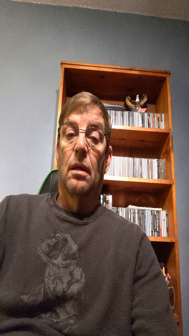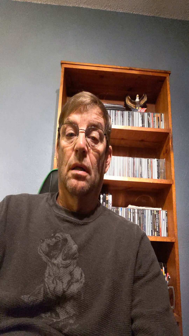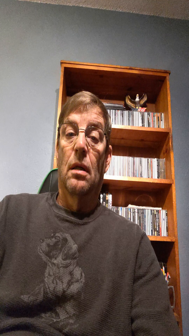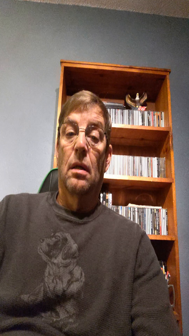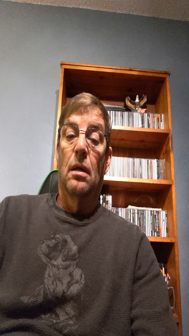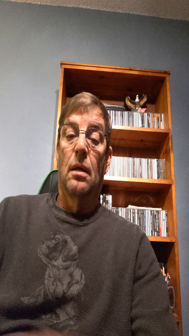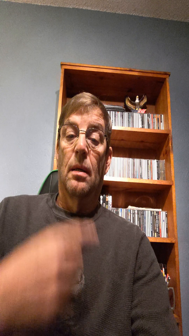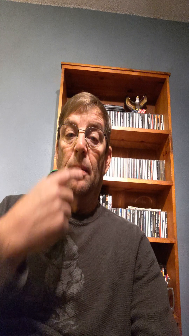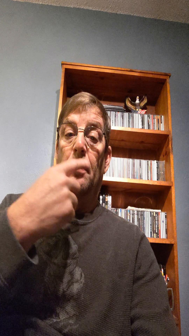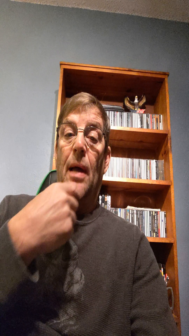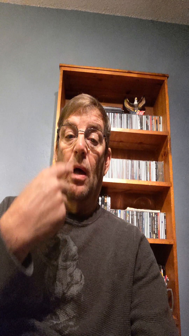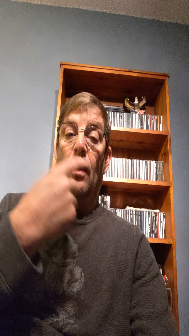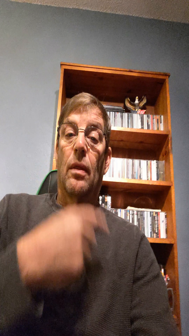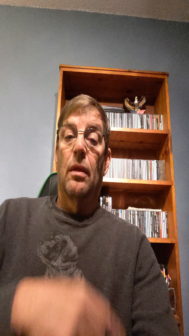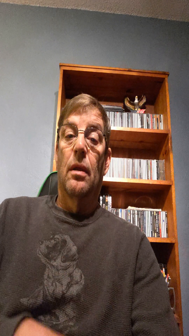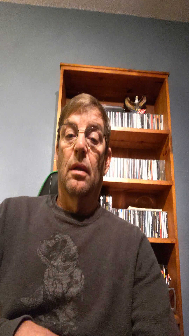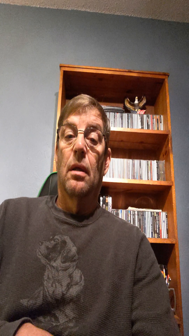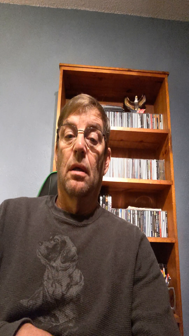mouth